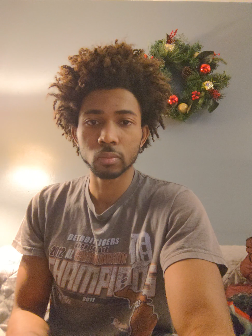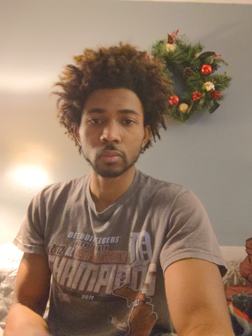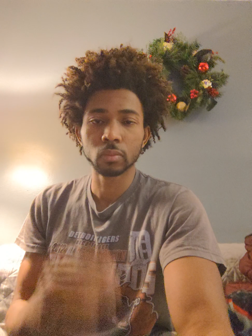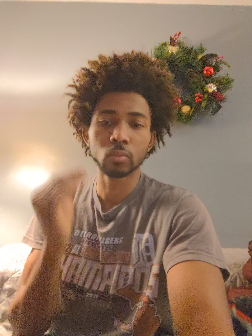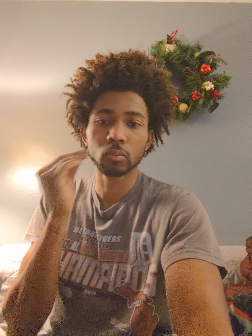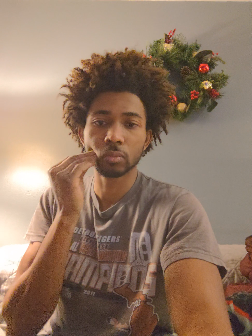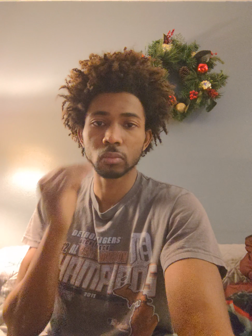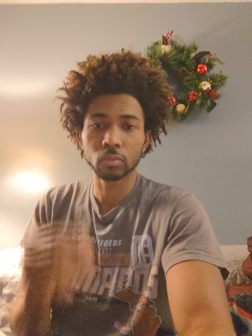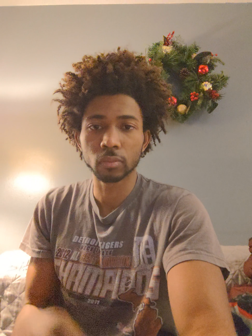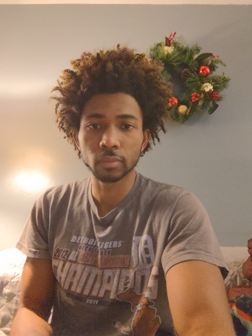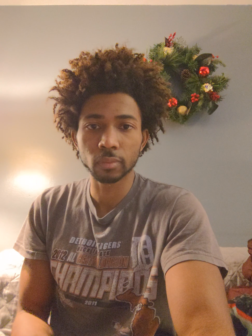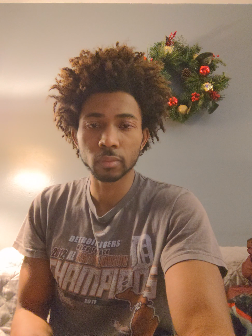kiss